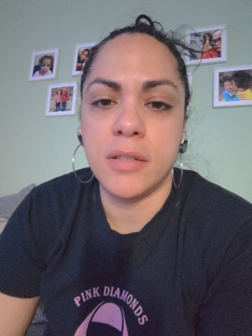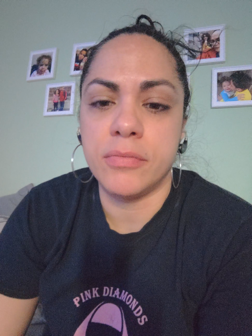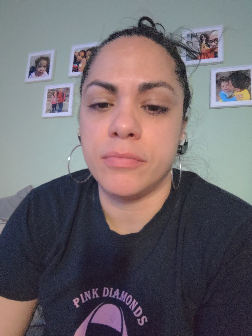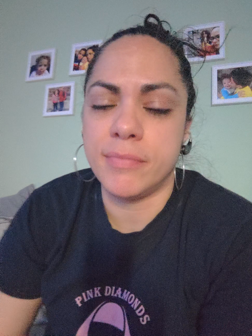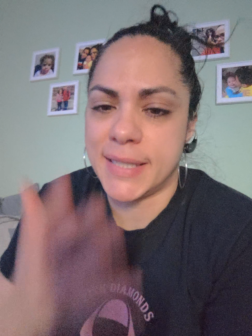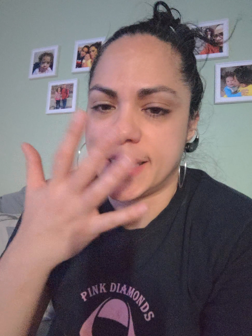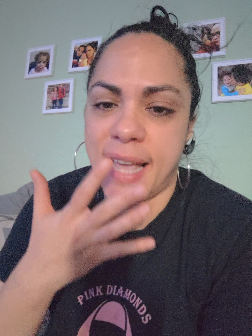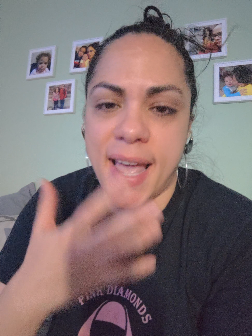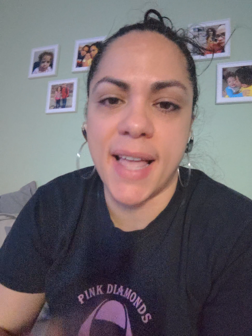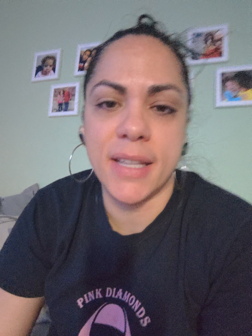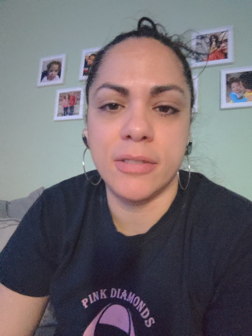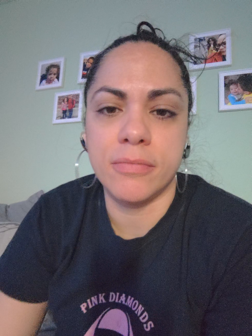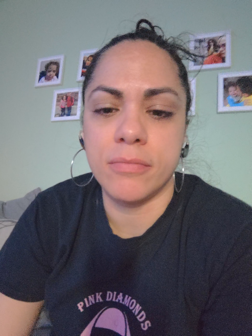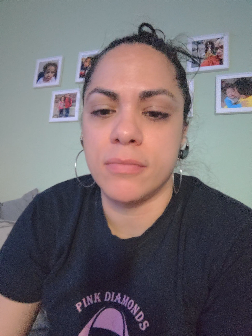sad